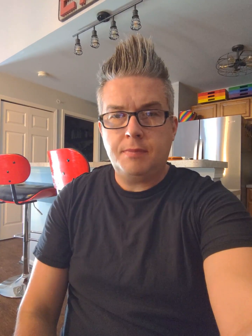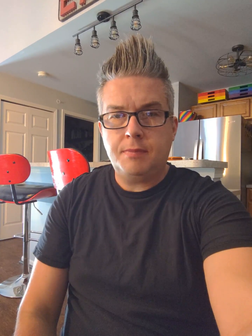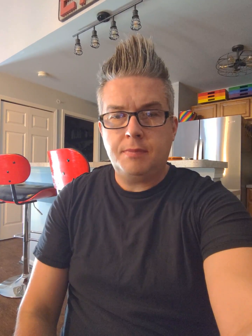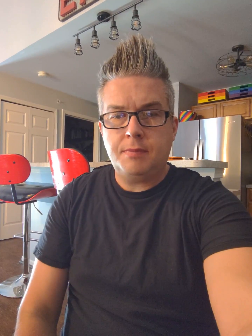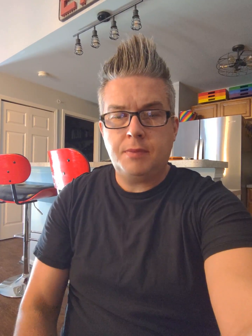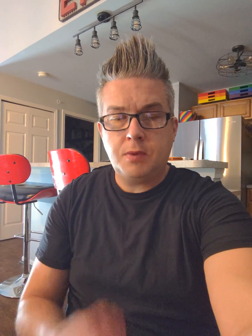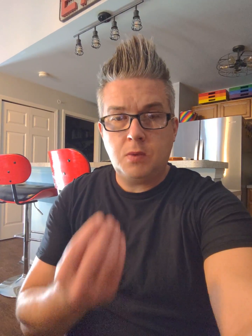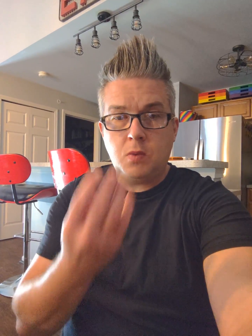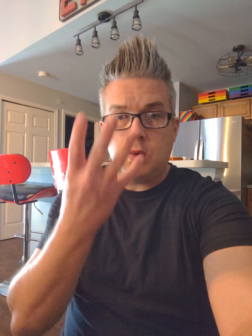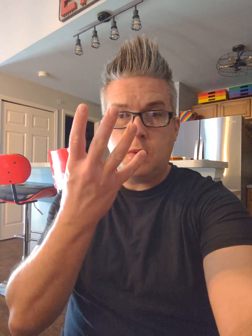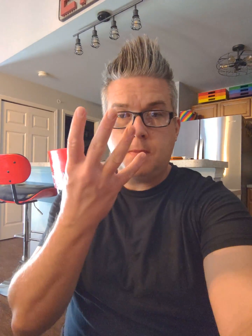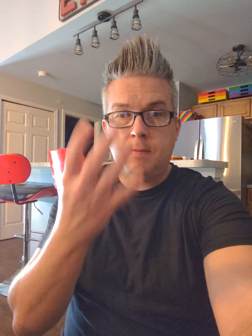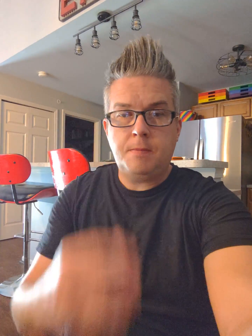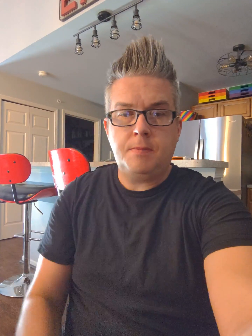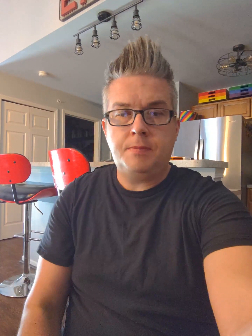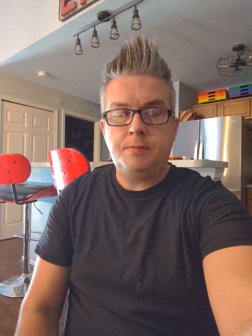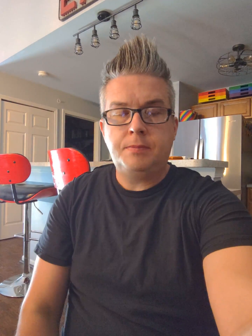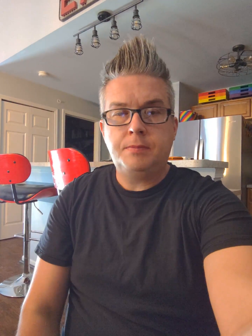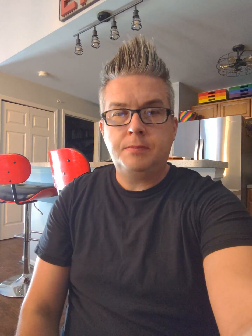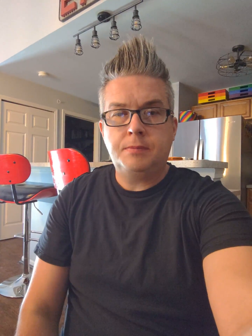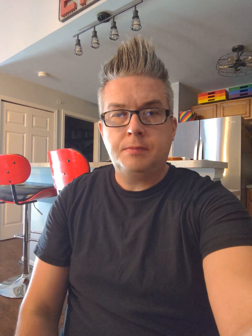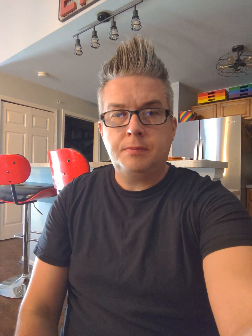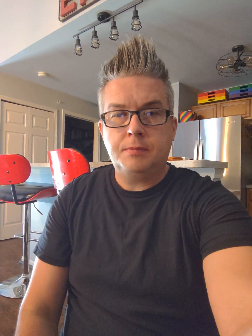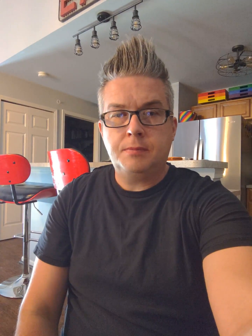plants